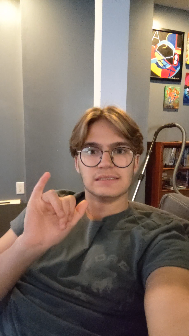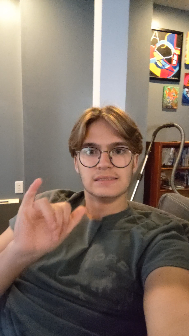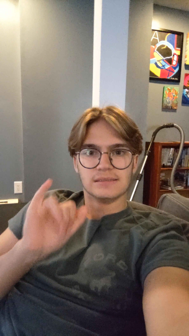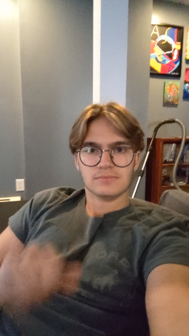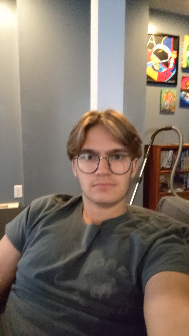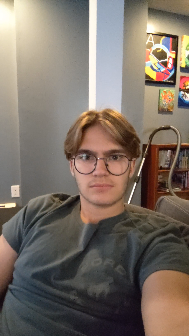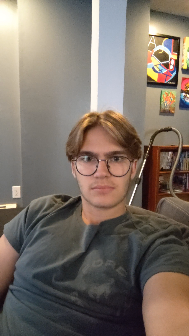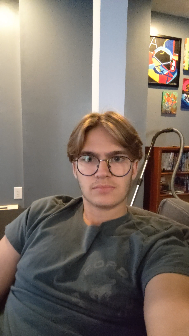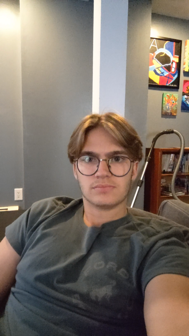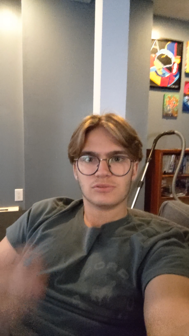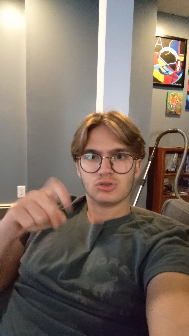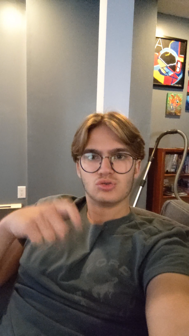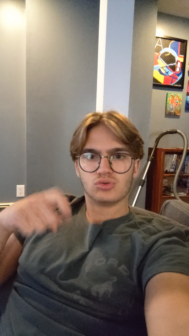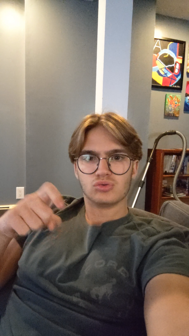should